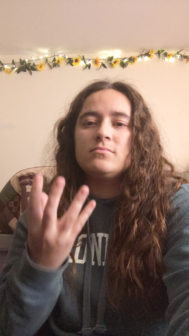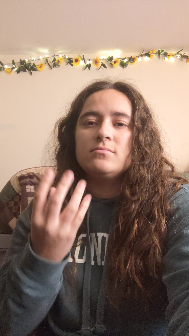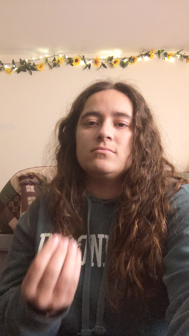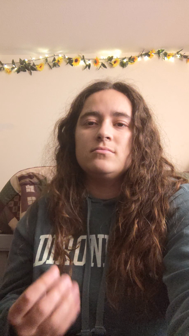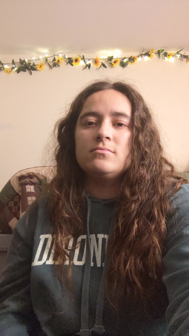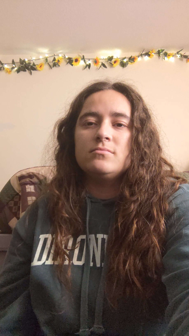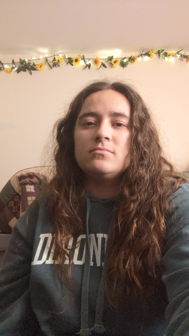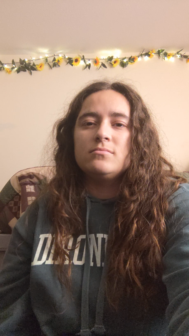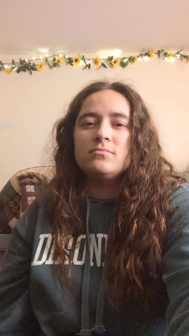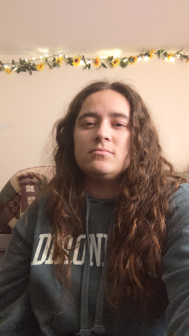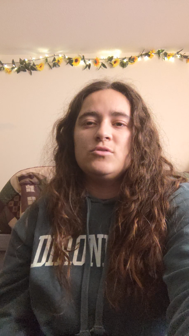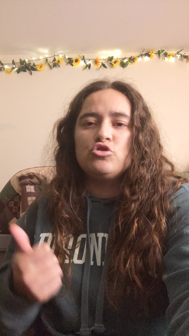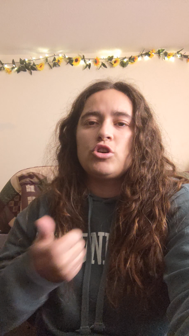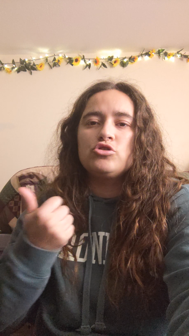chase